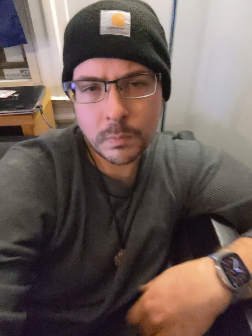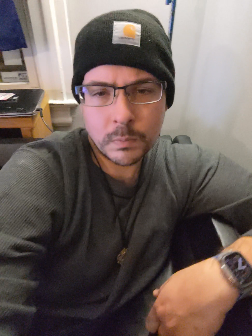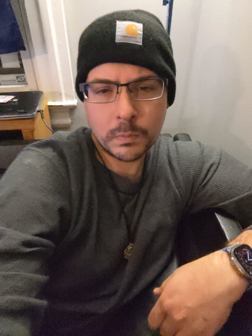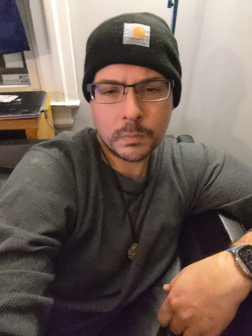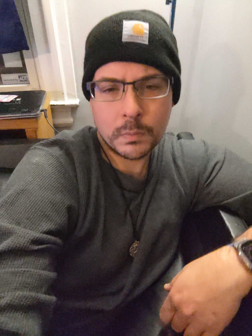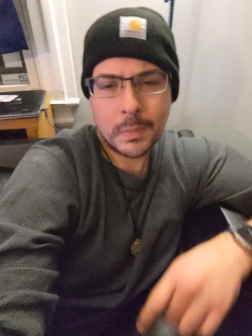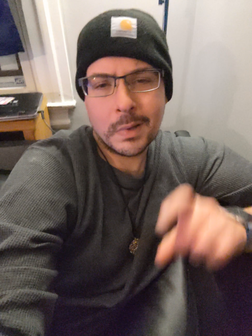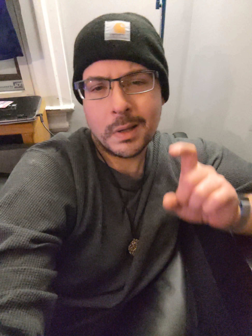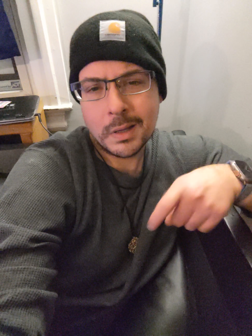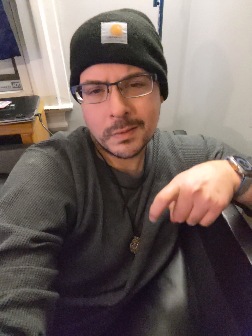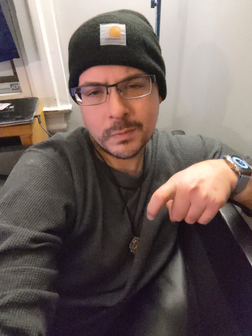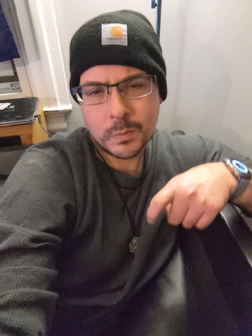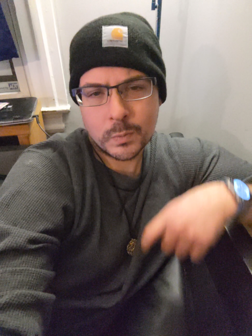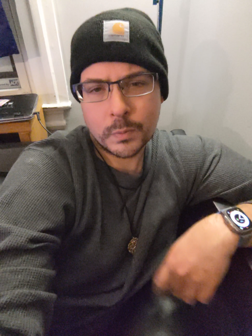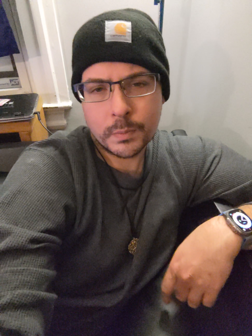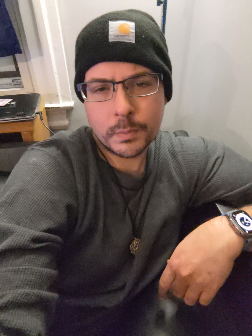have to